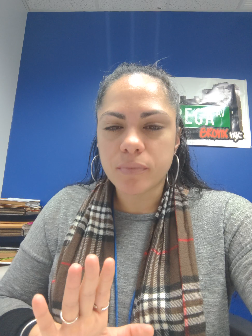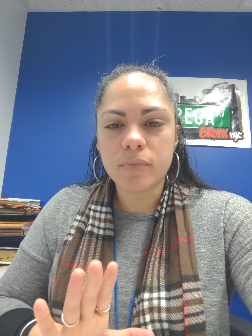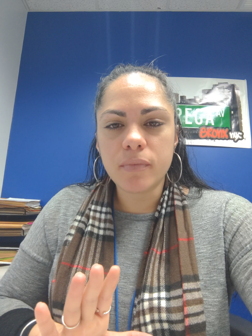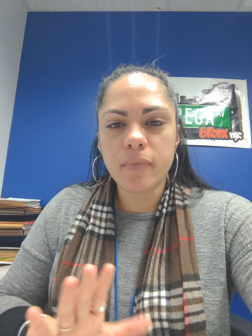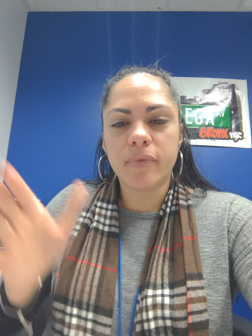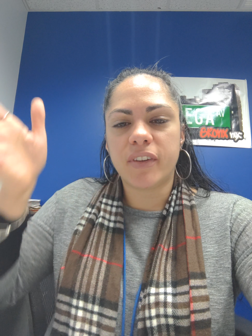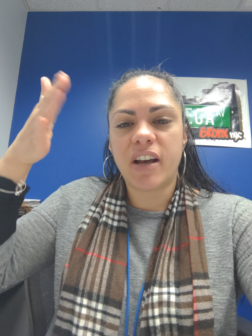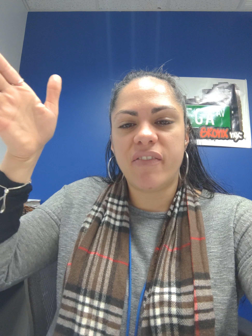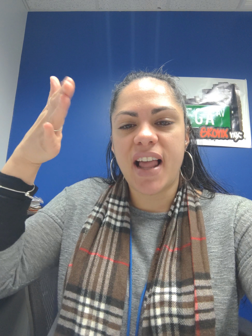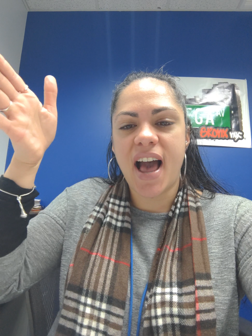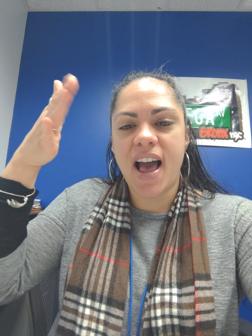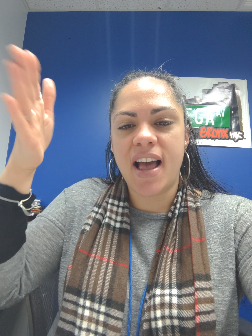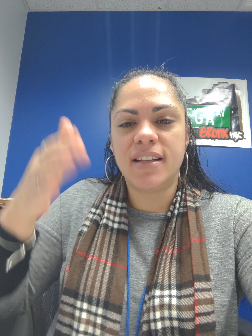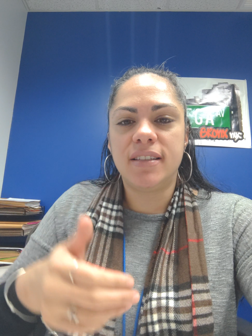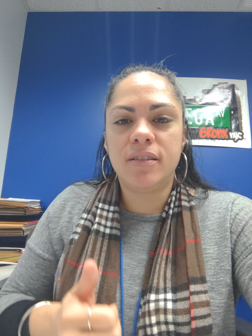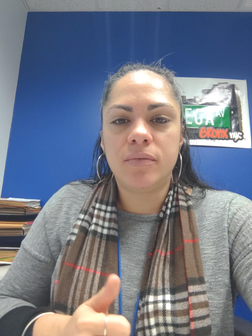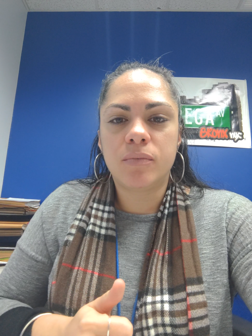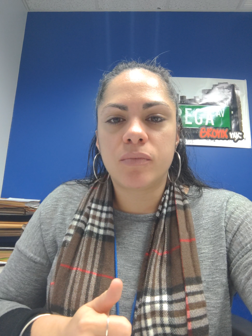flag